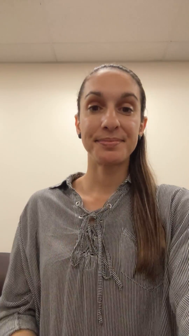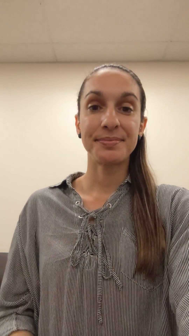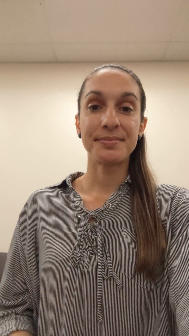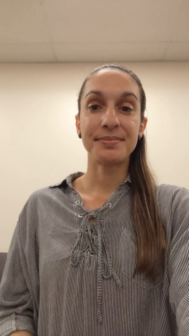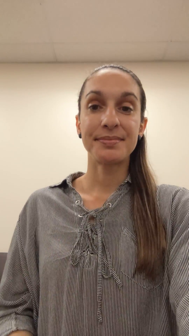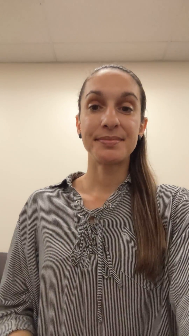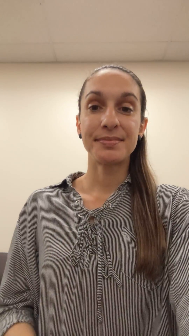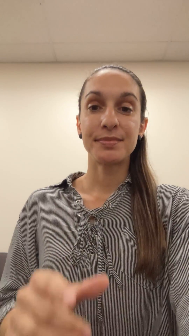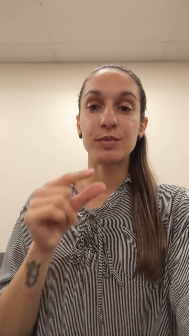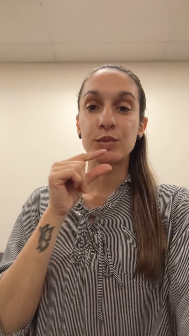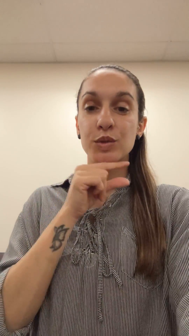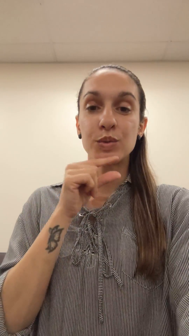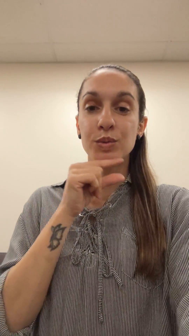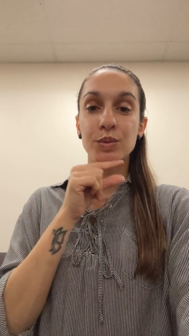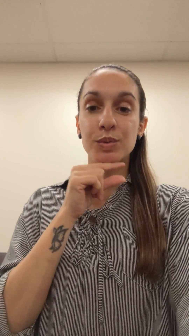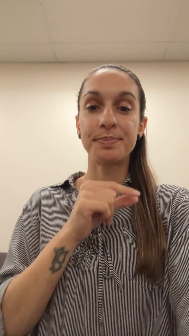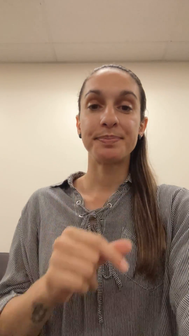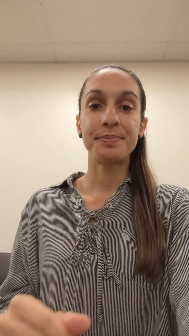glue